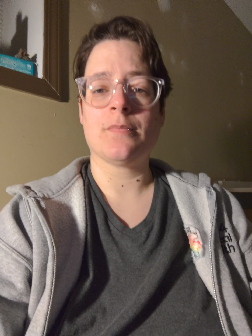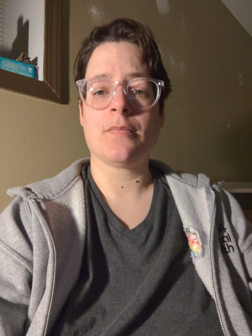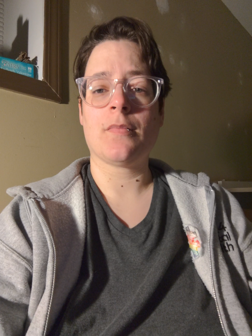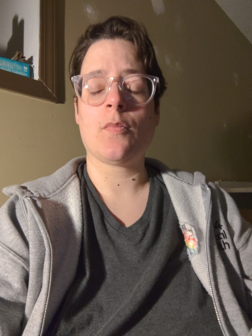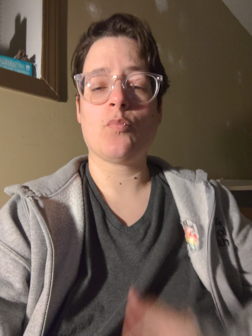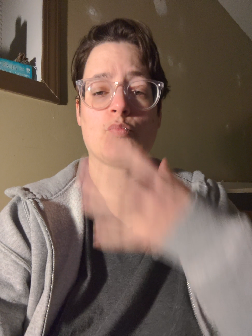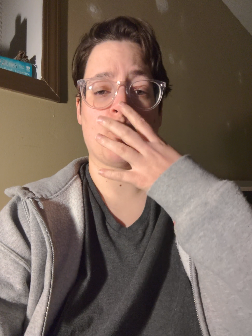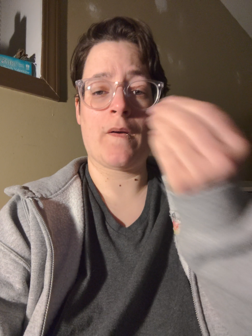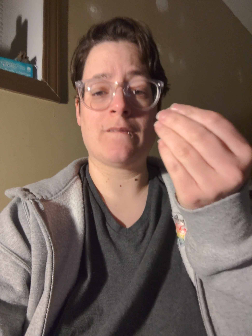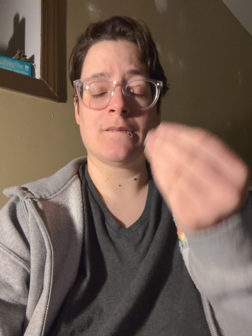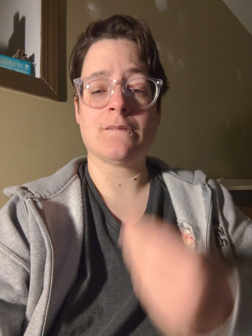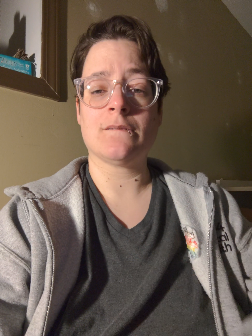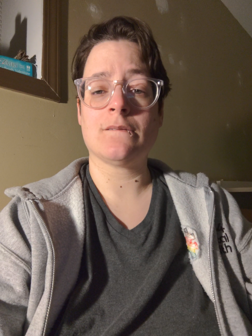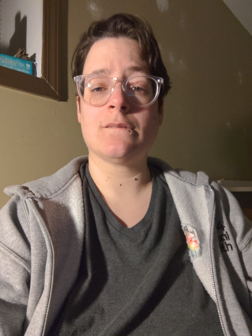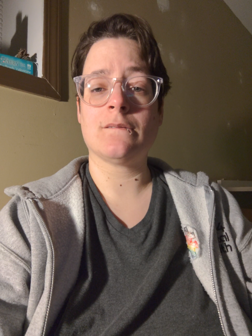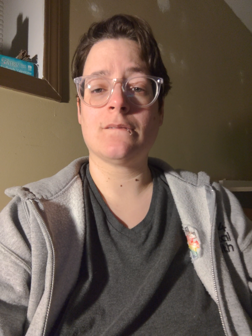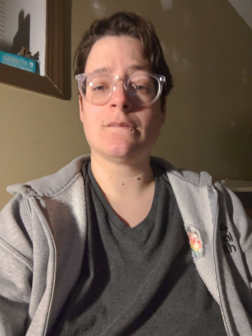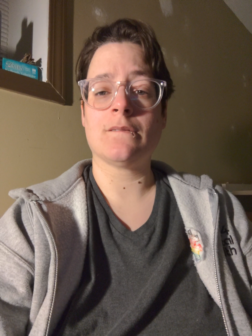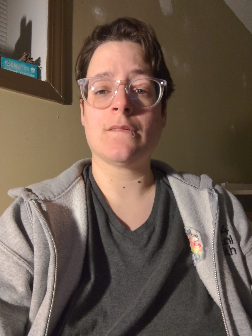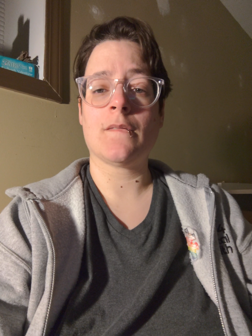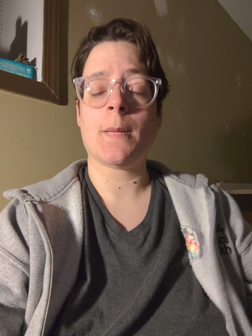wolf